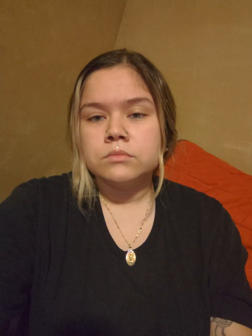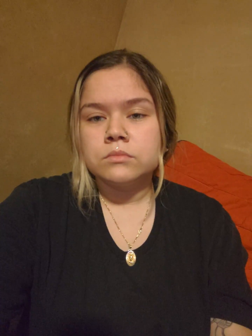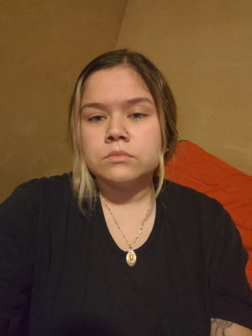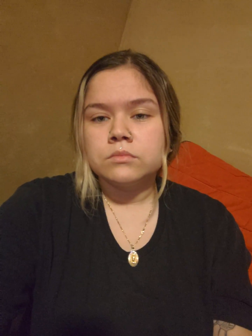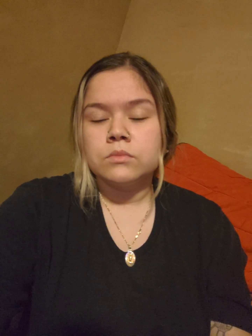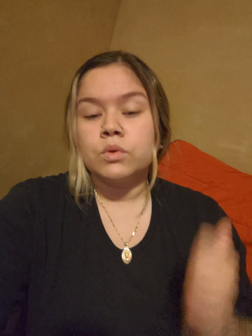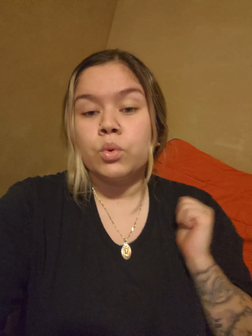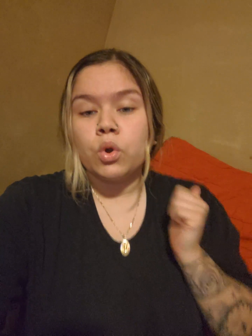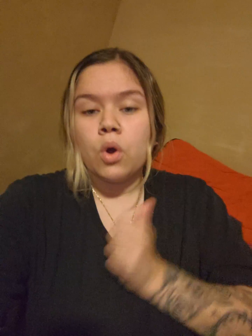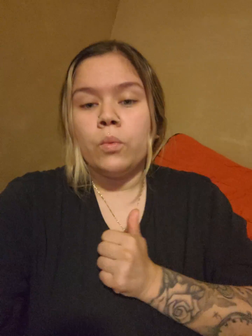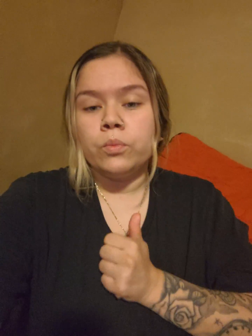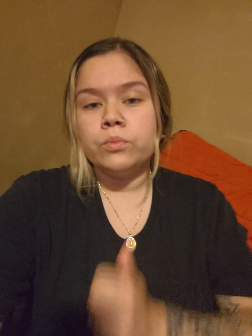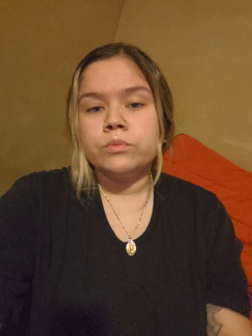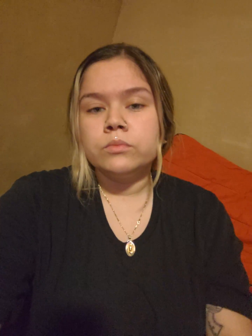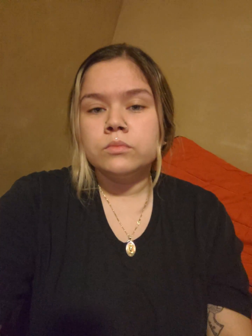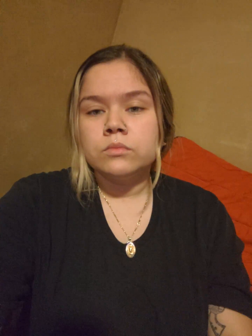coats